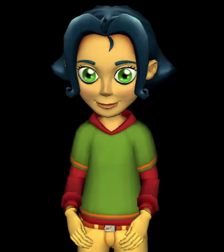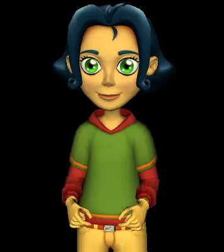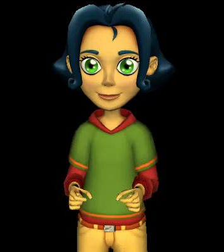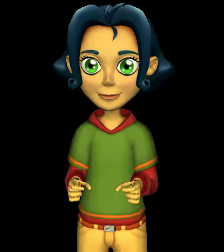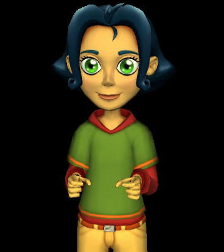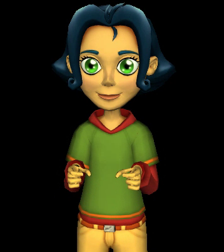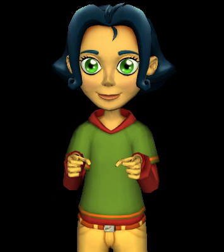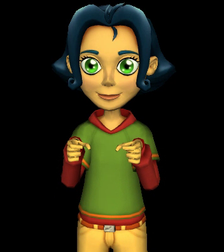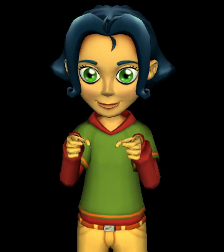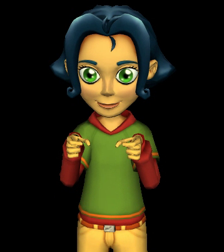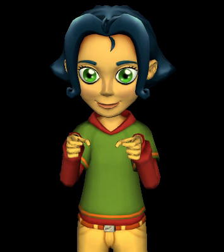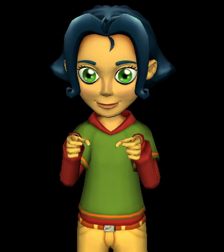مبنى